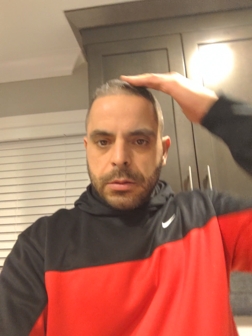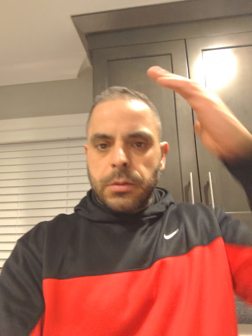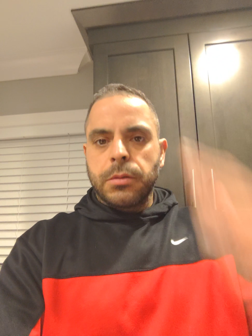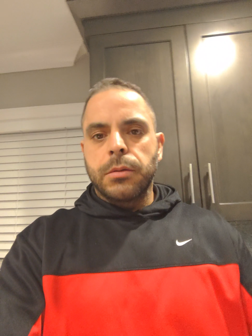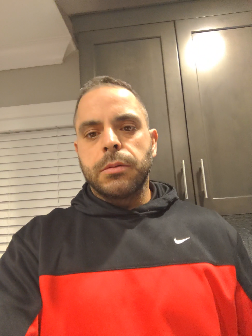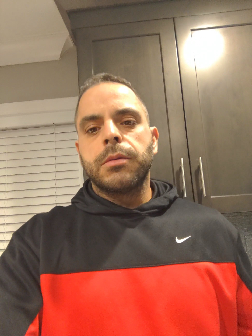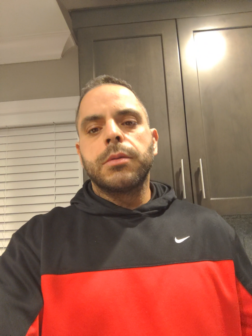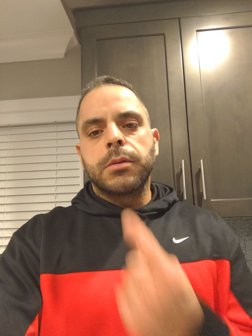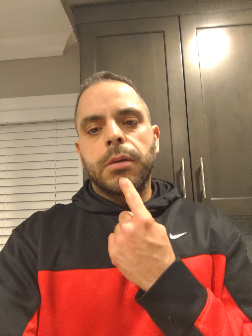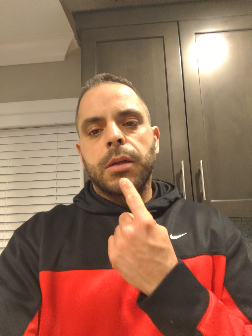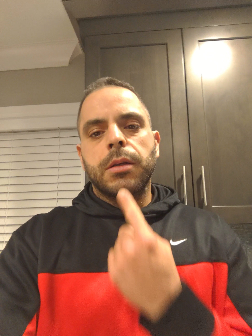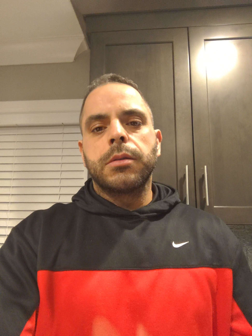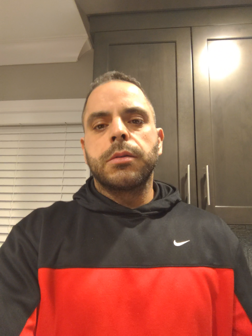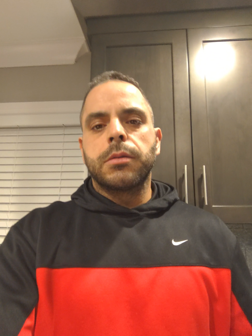say